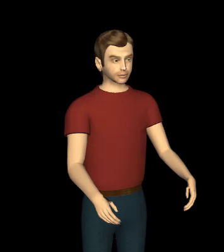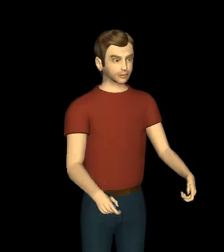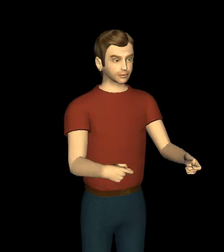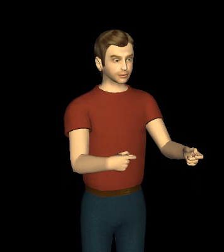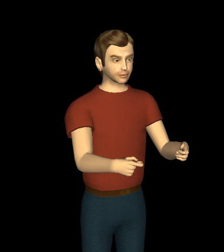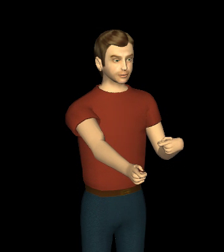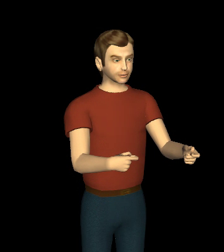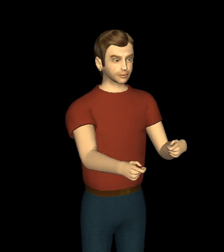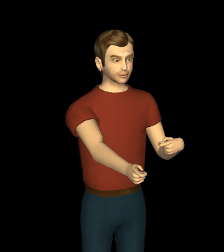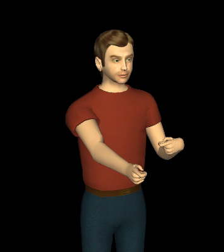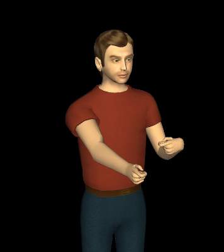سوق